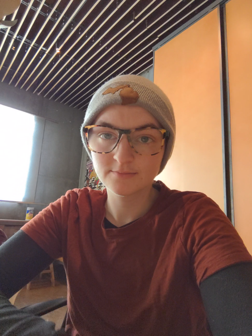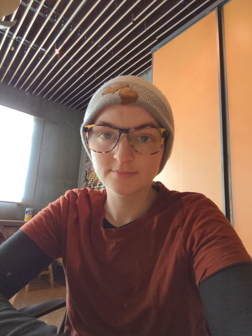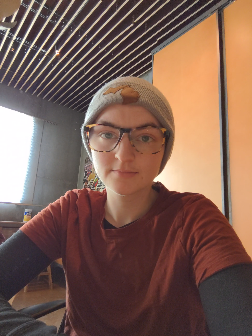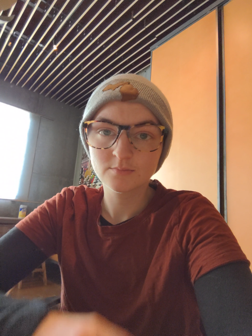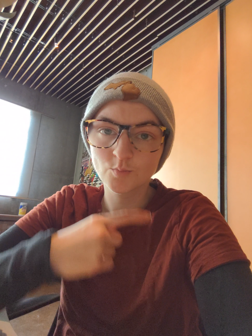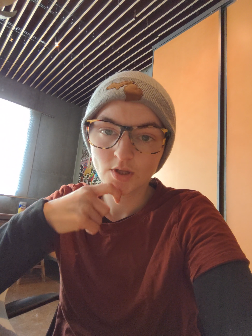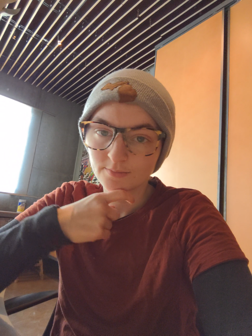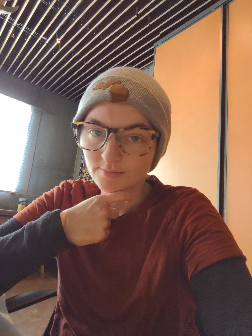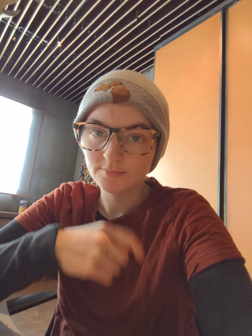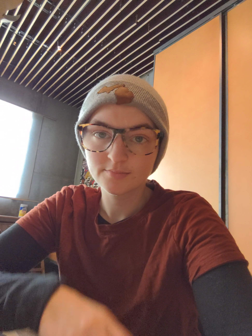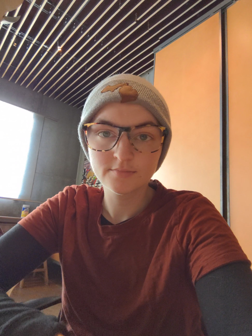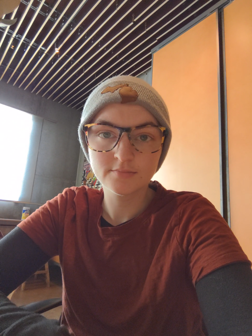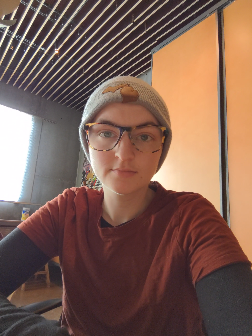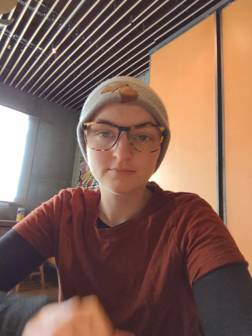cereal